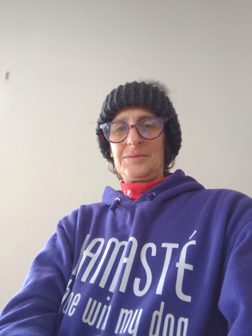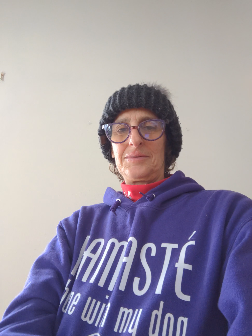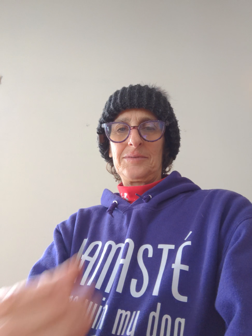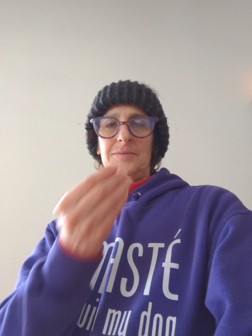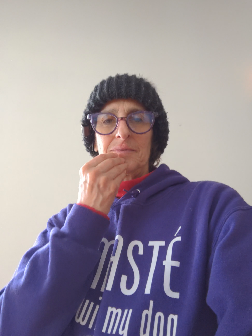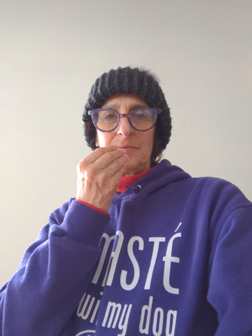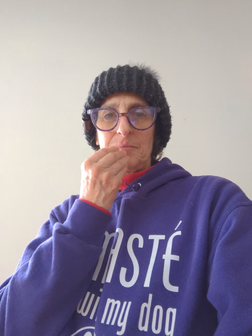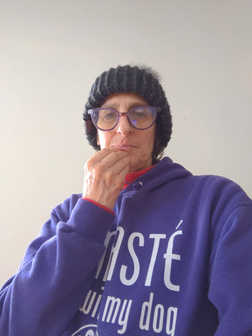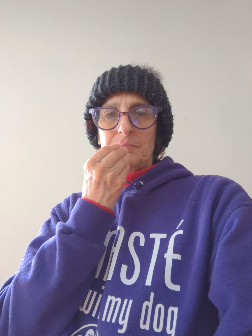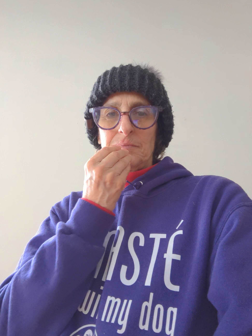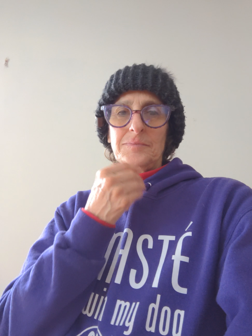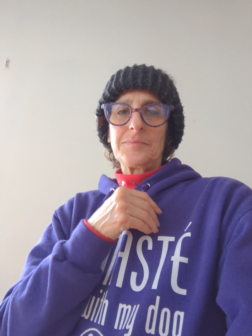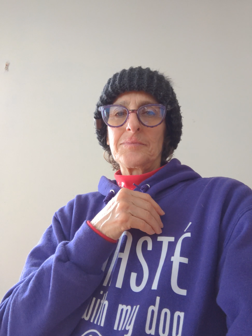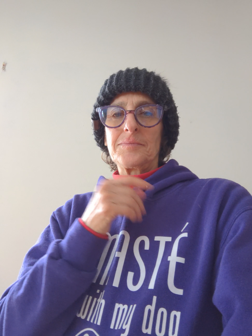food